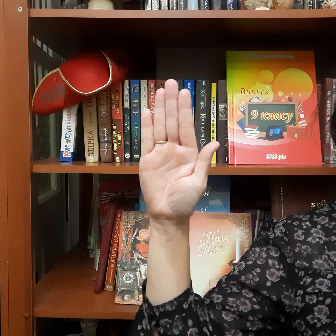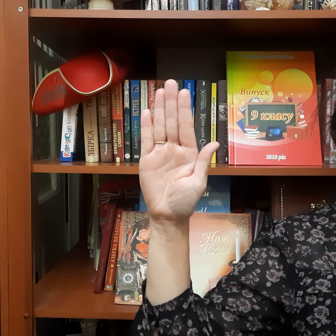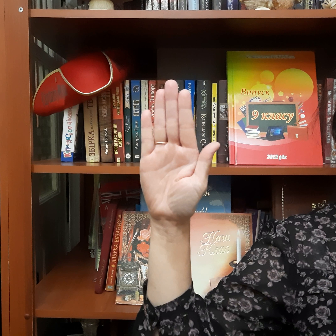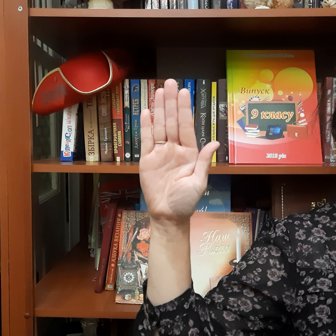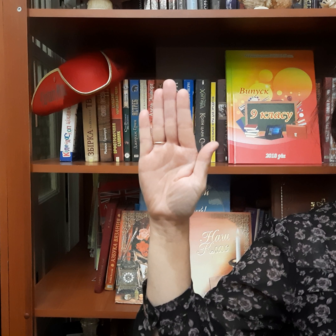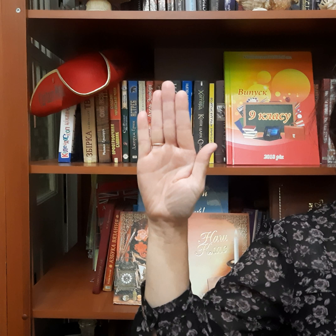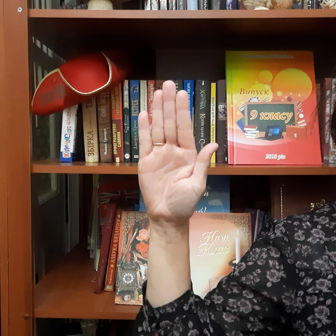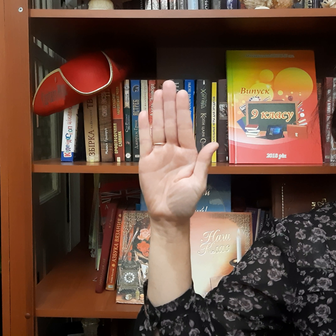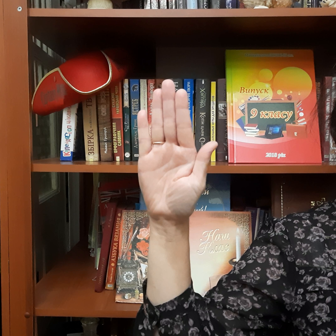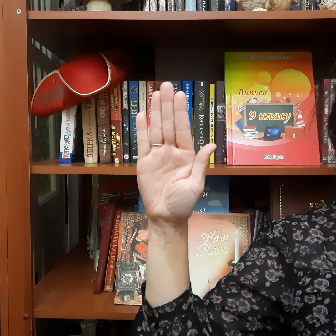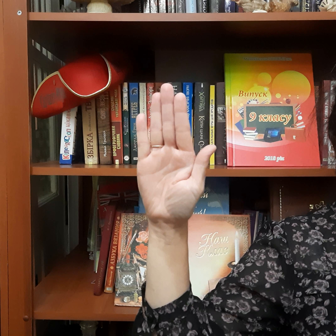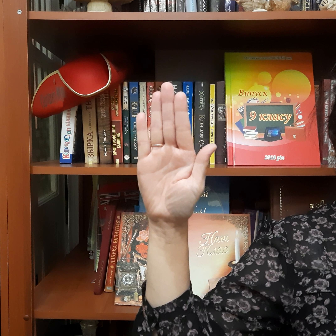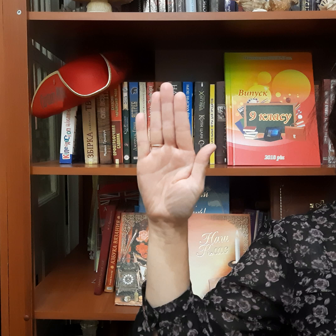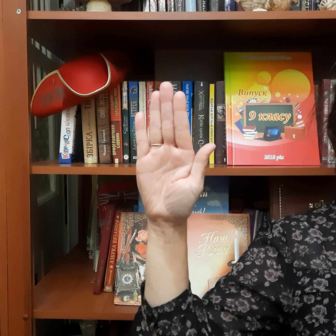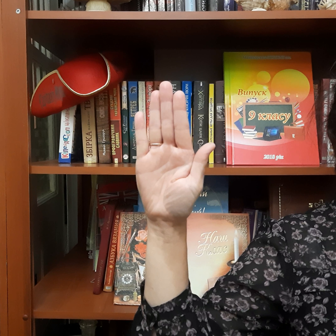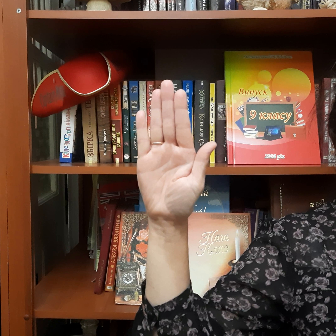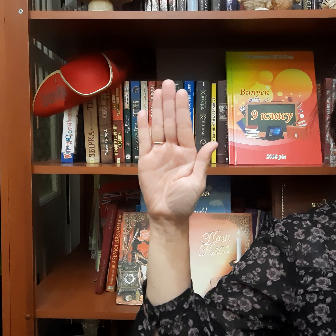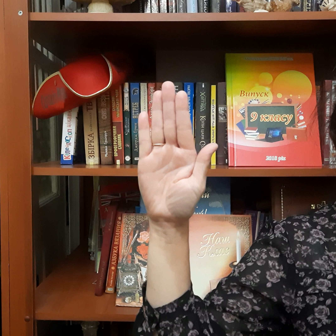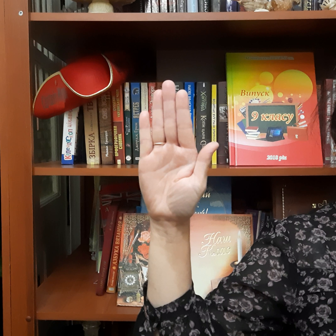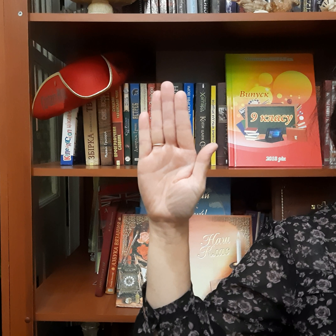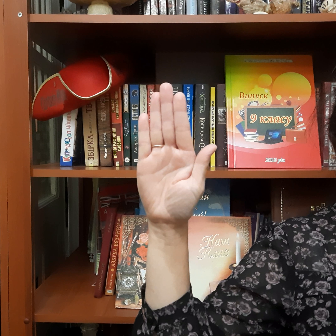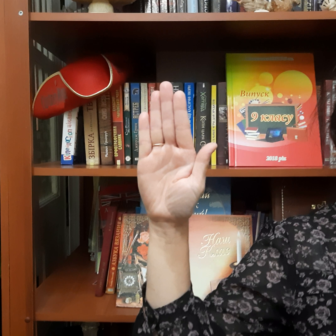В